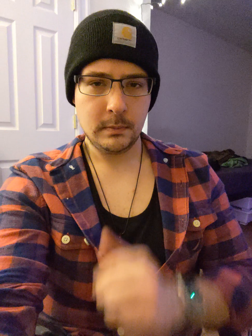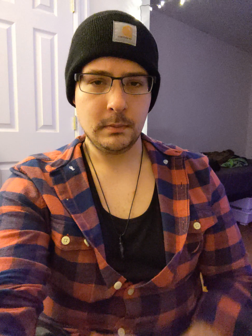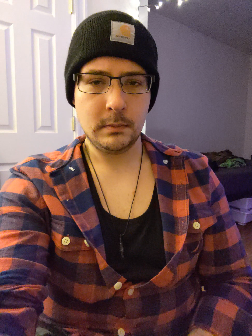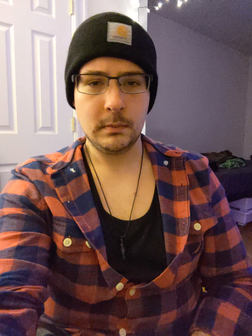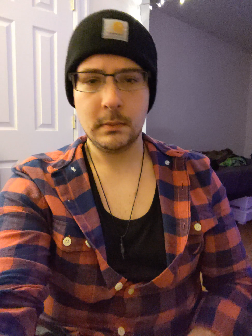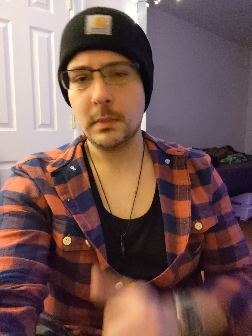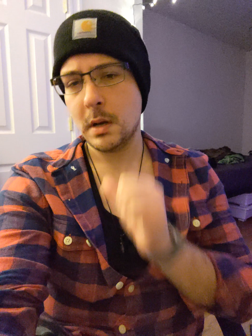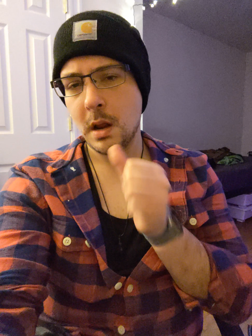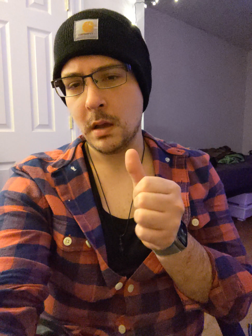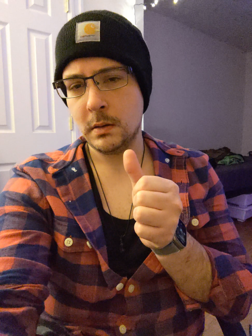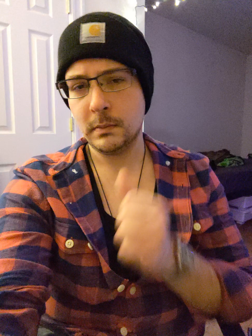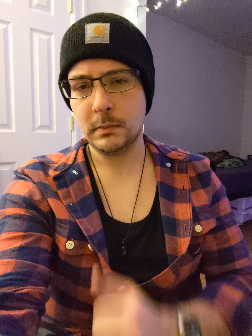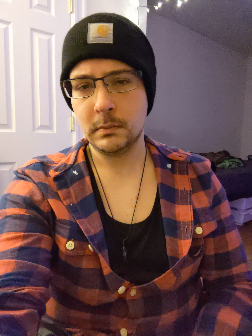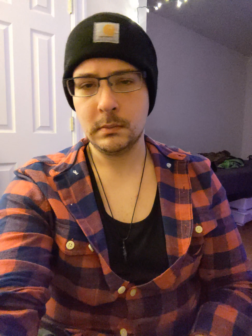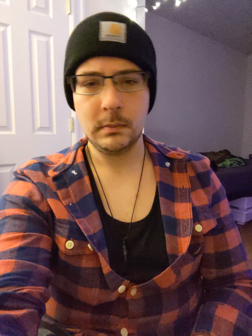not